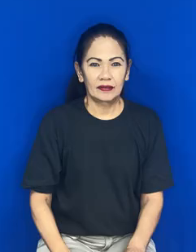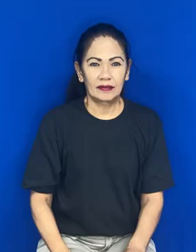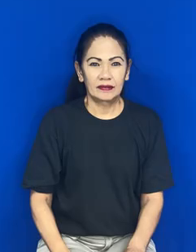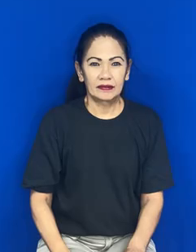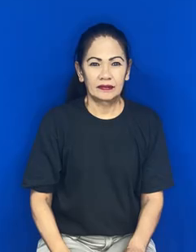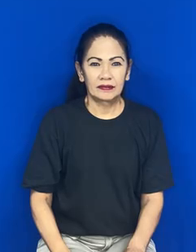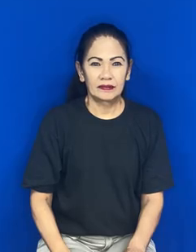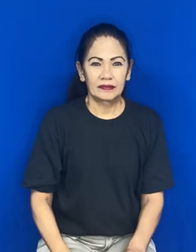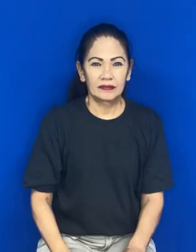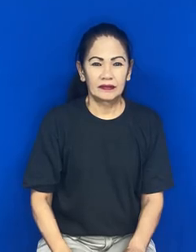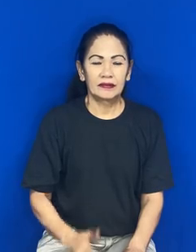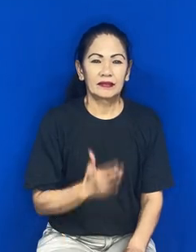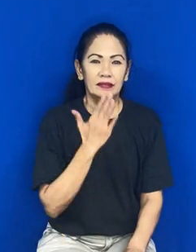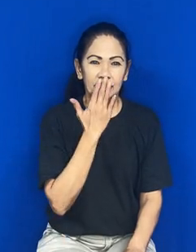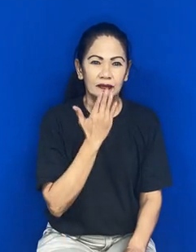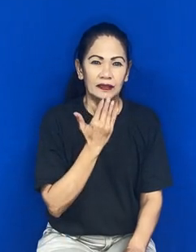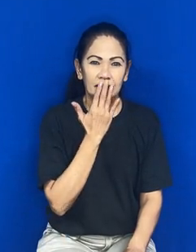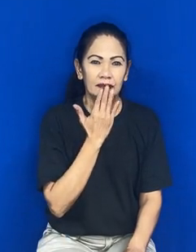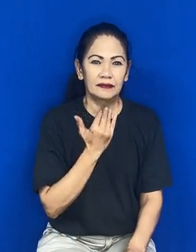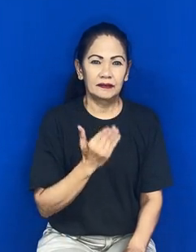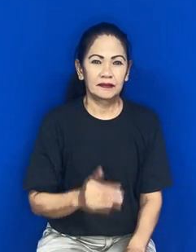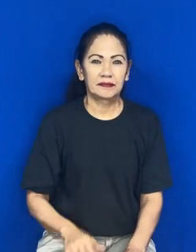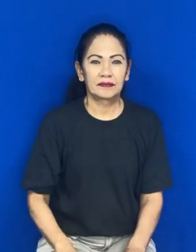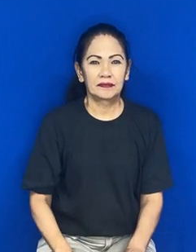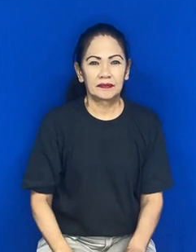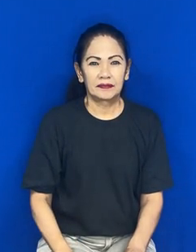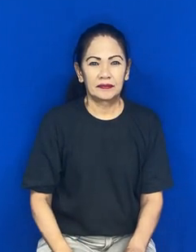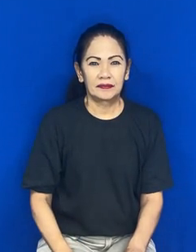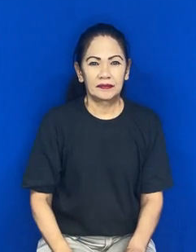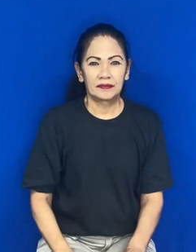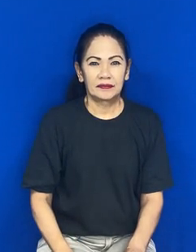sugar